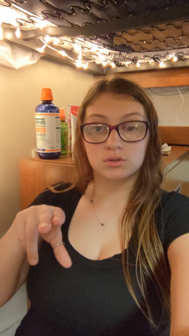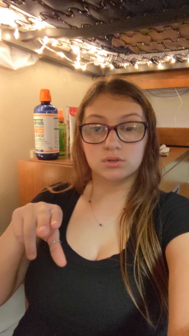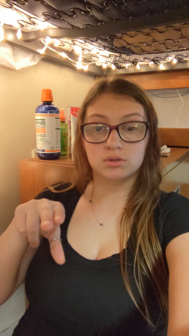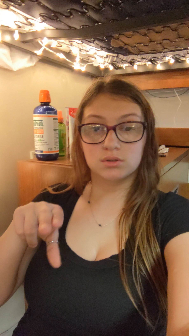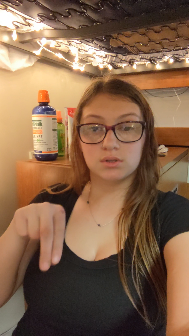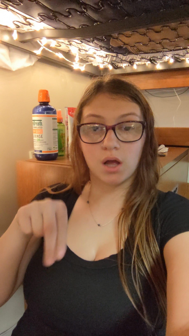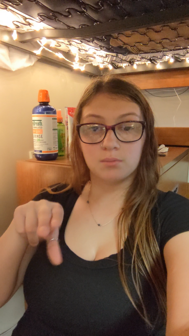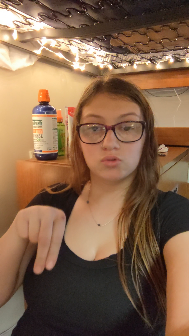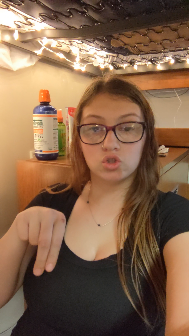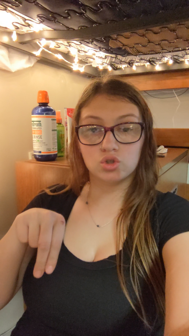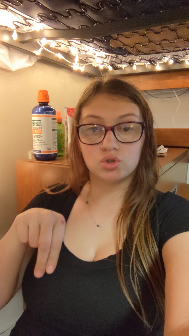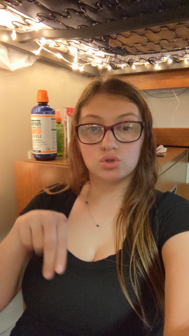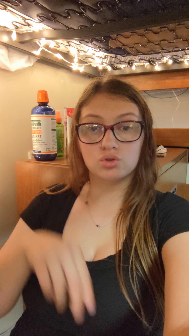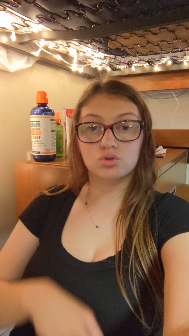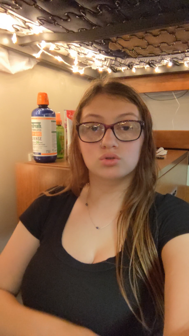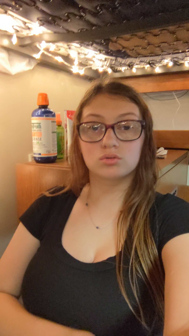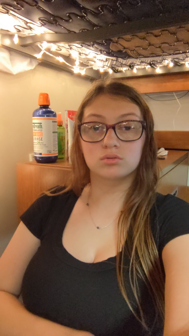diaper